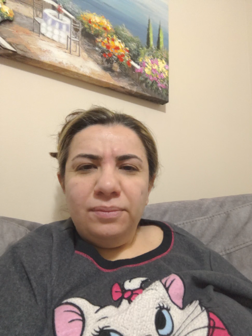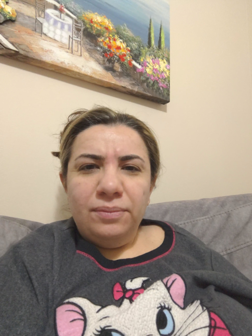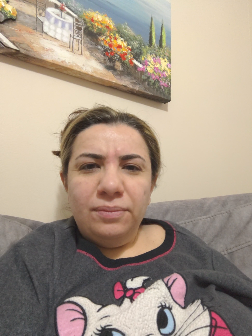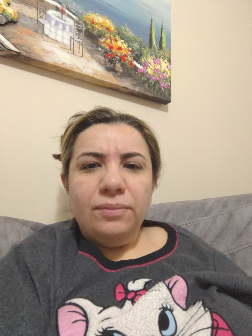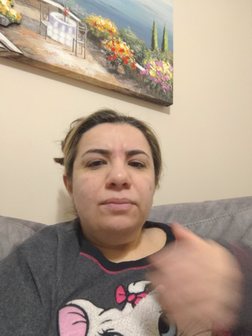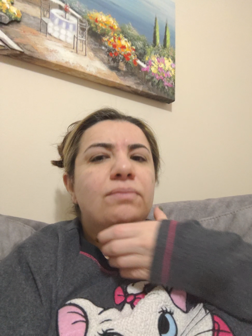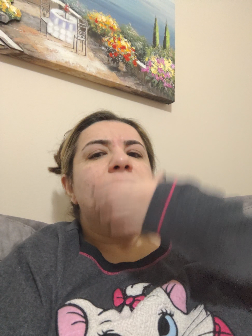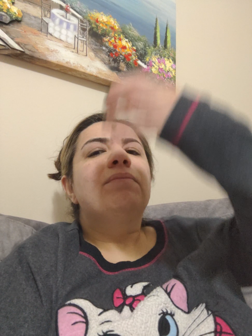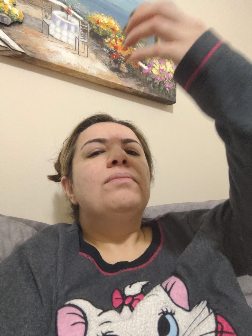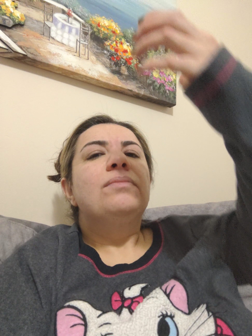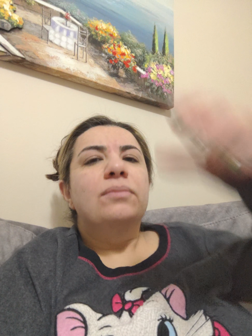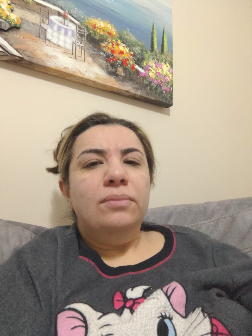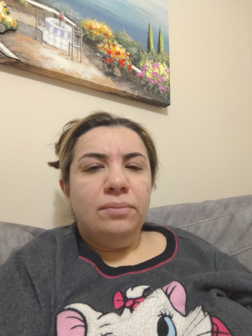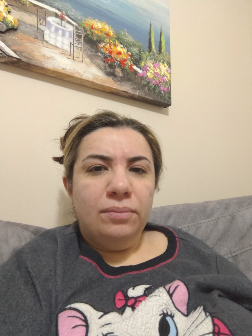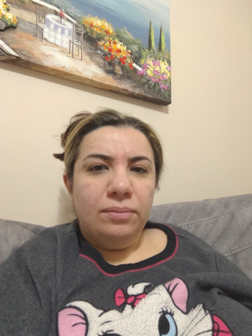giraffe